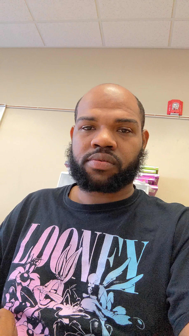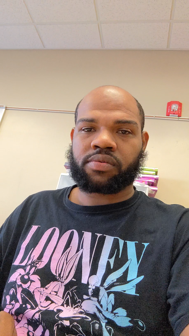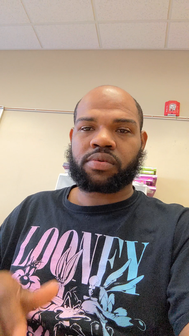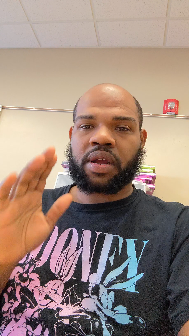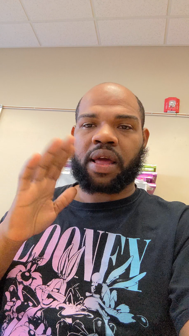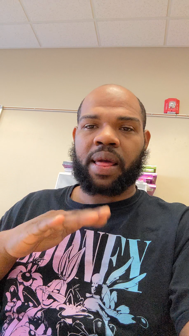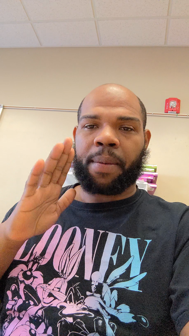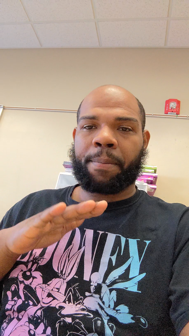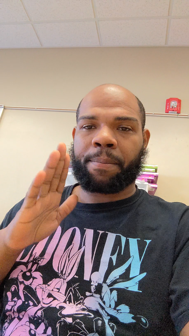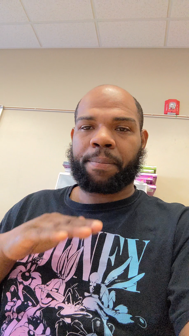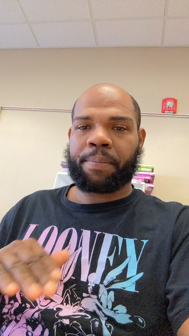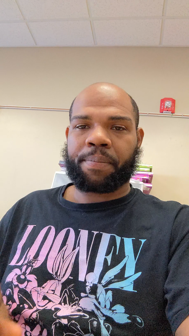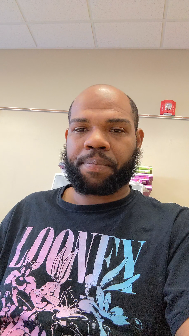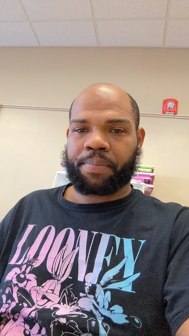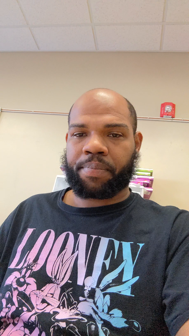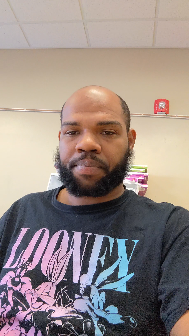clap